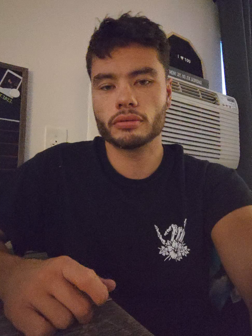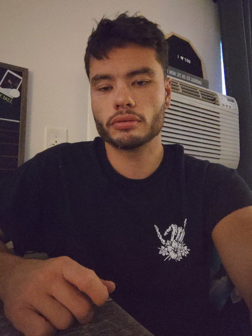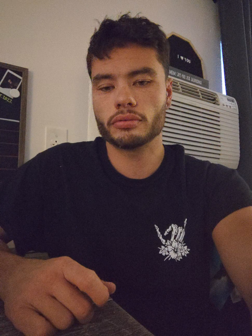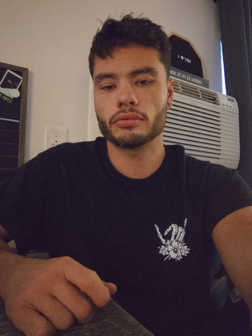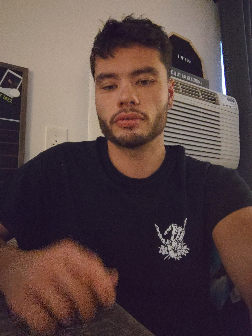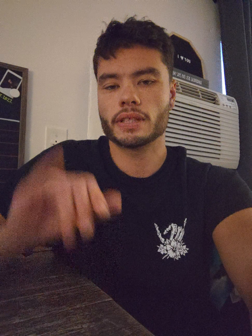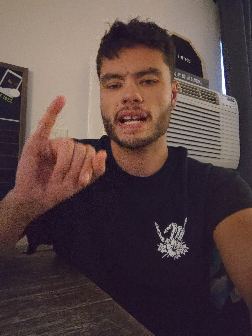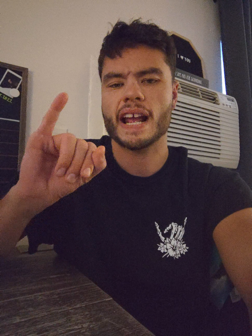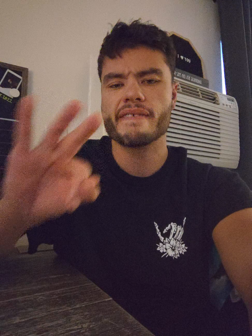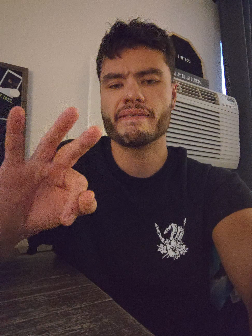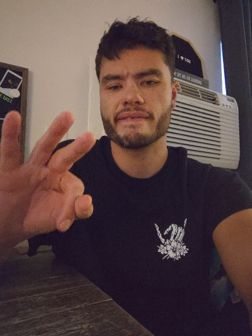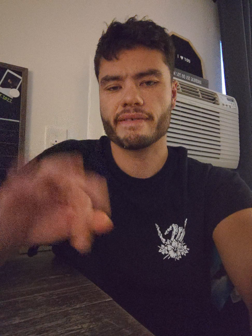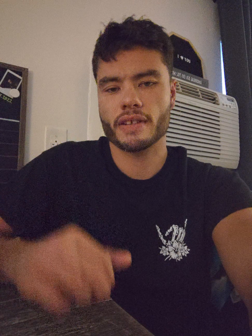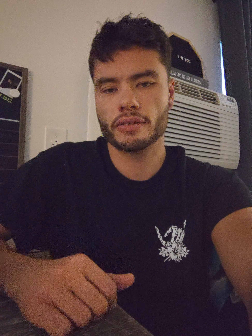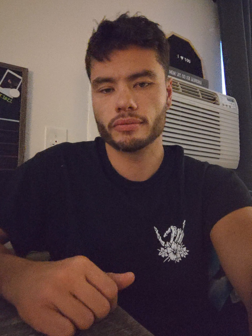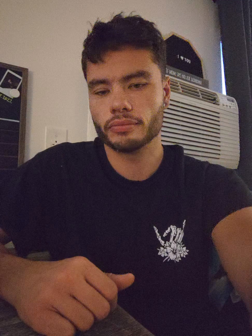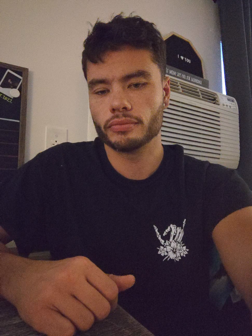if